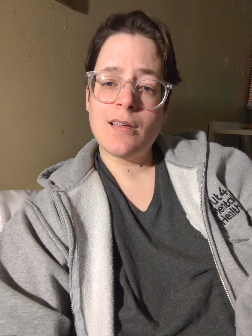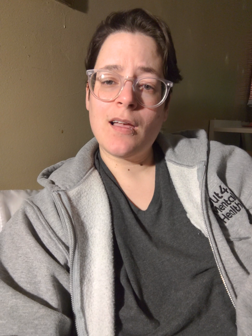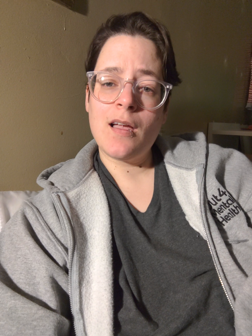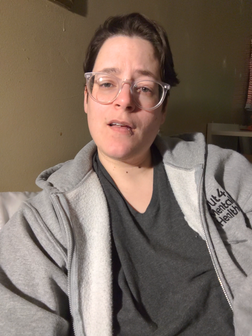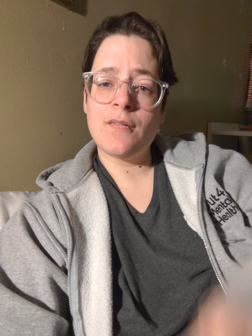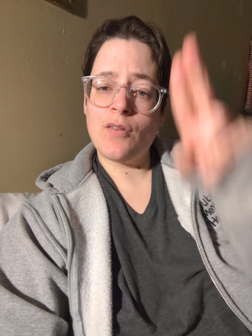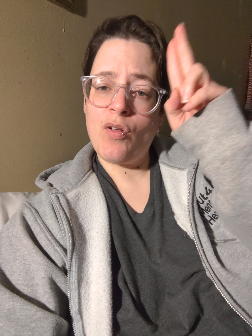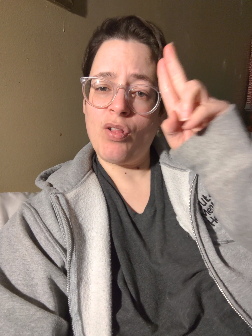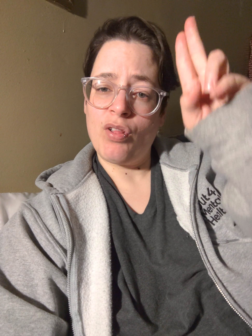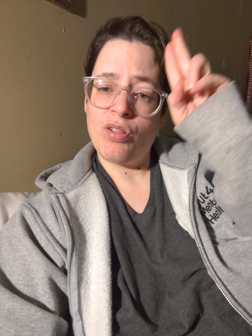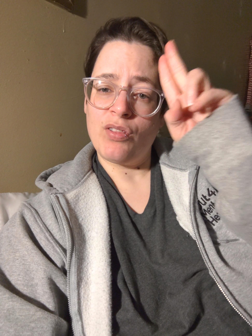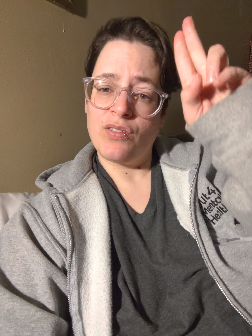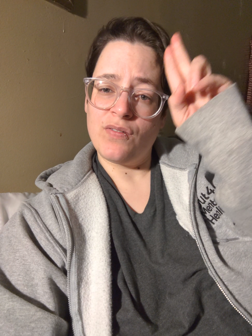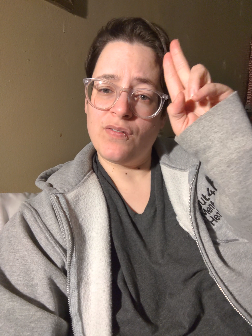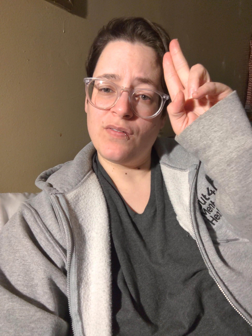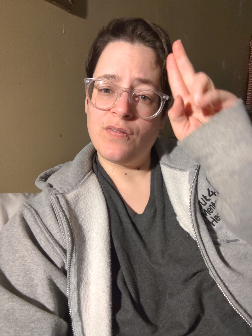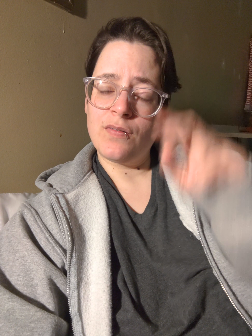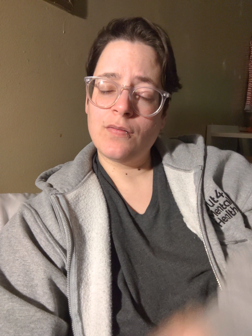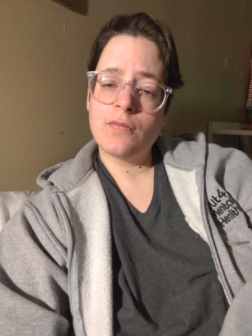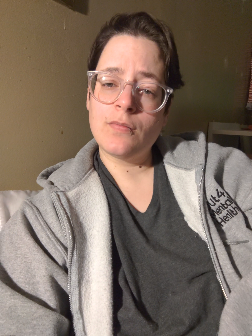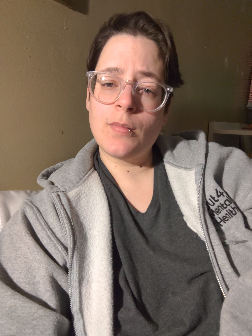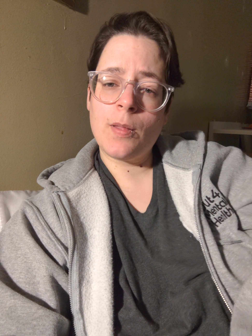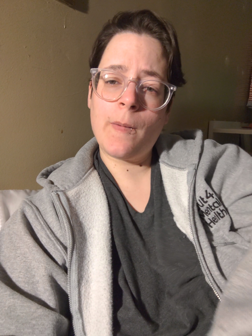uncle